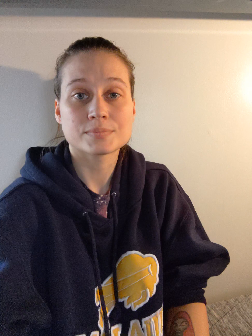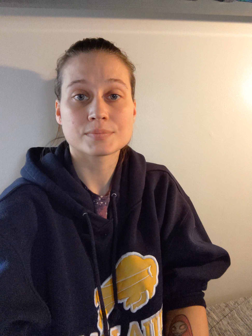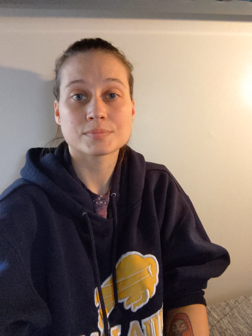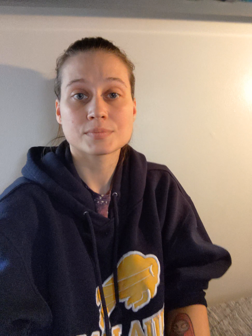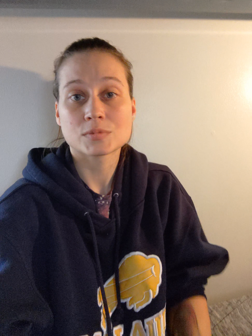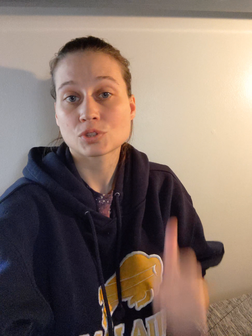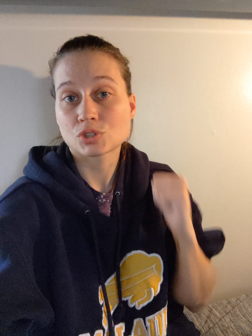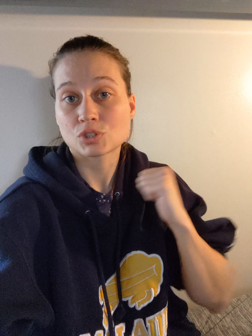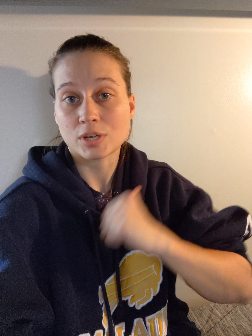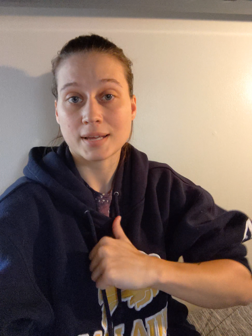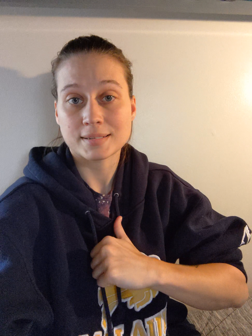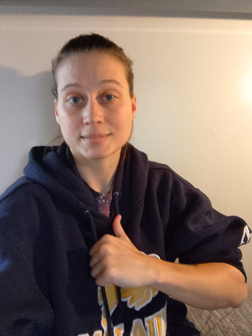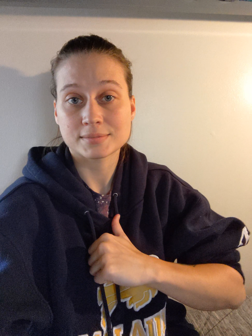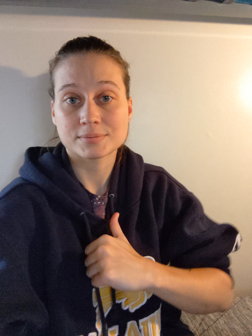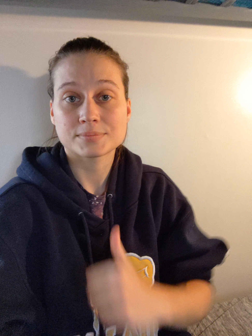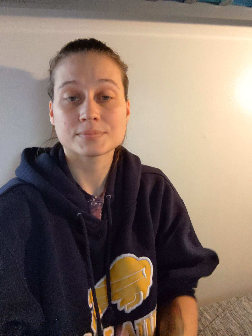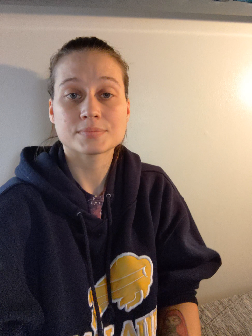jacket